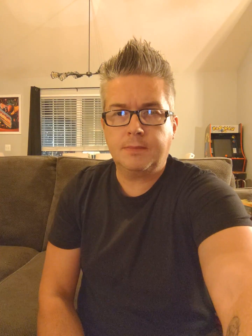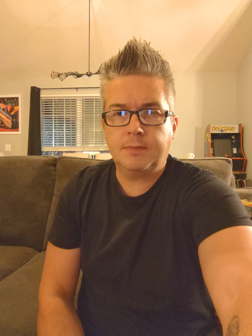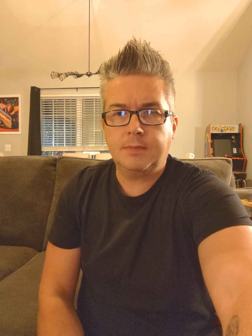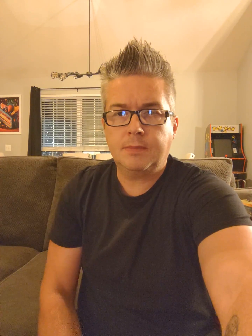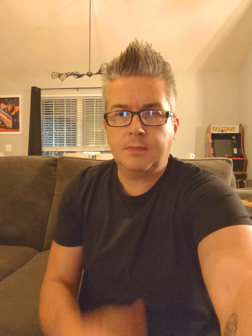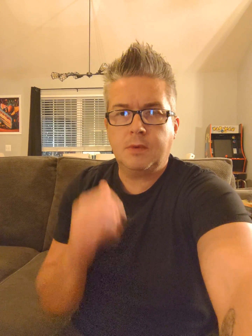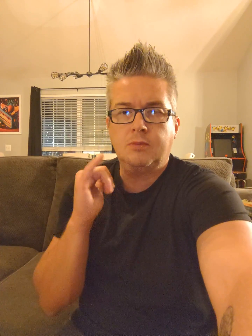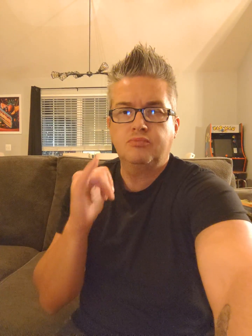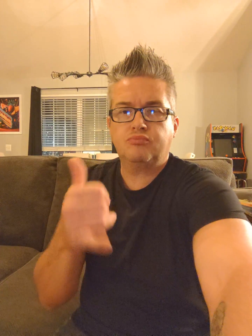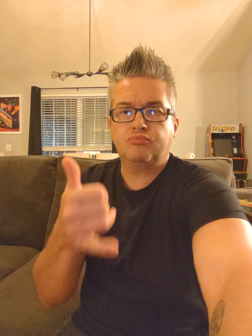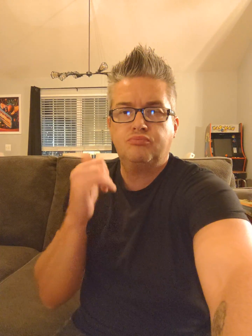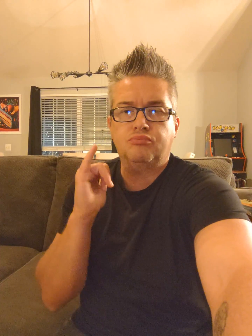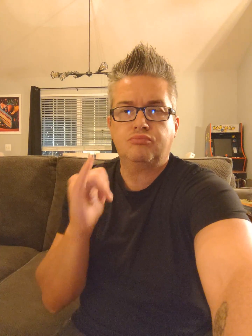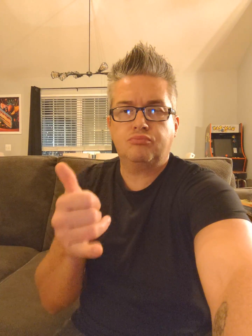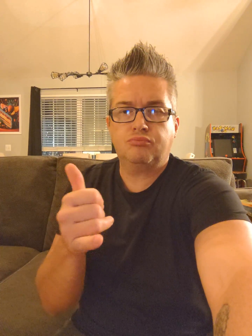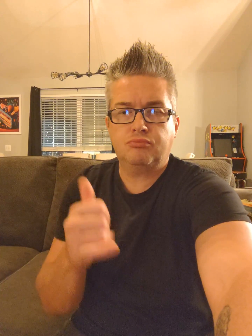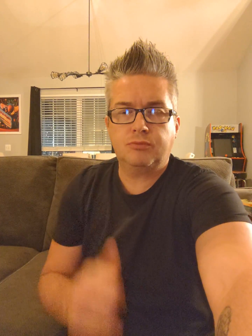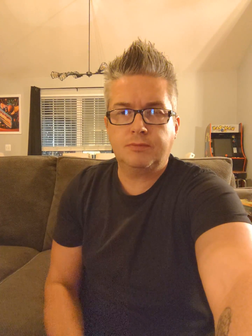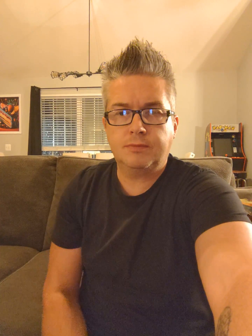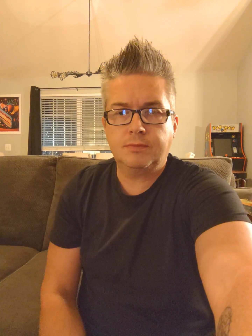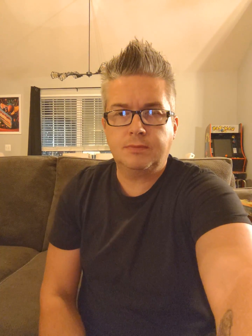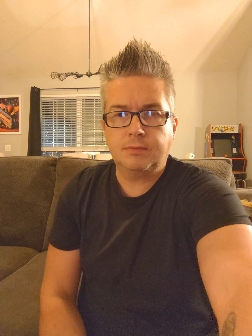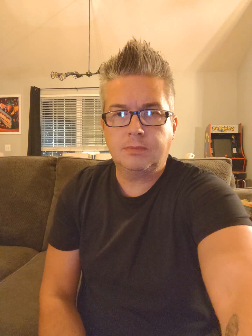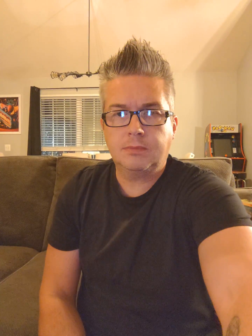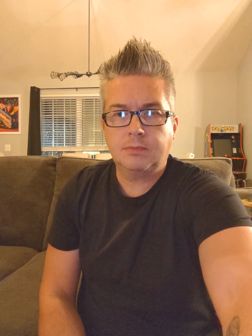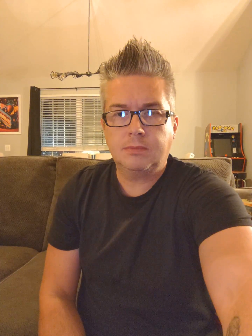rocking chair